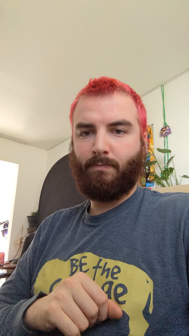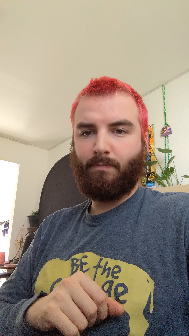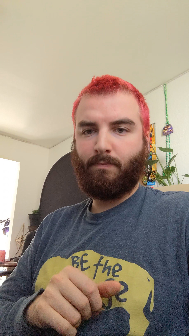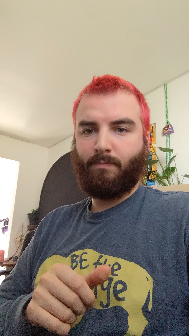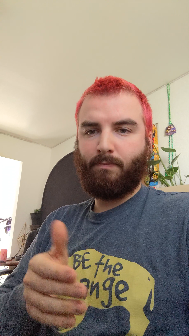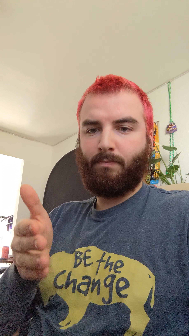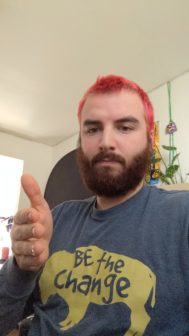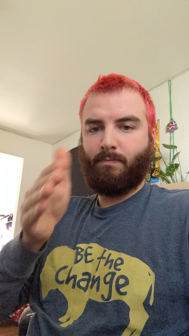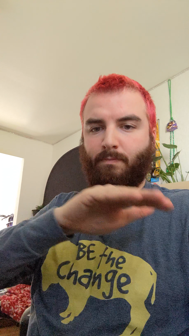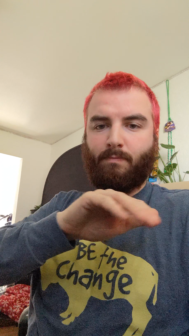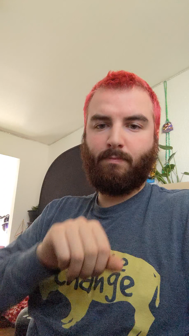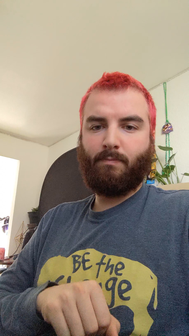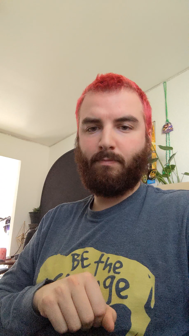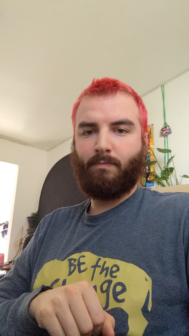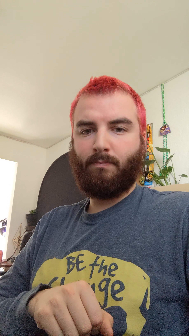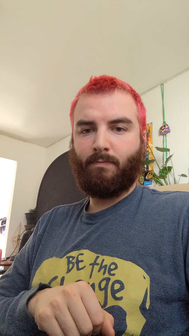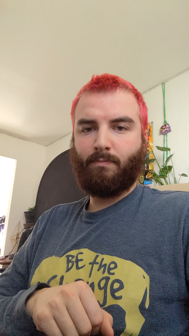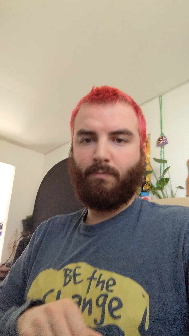cover